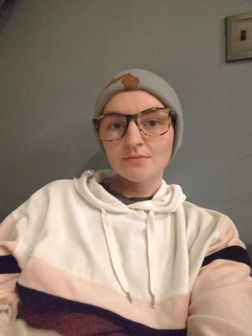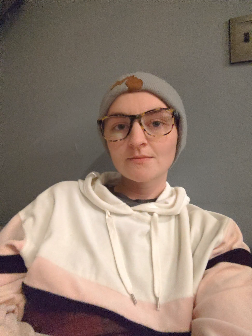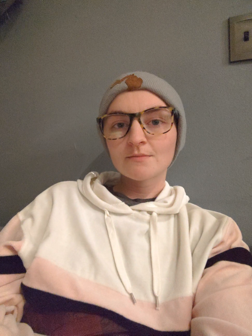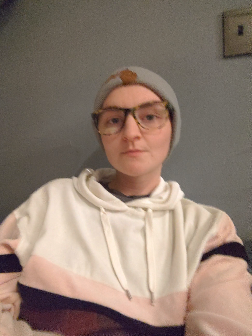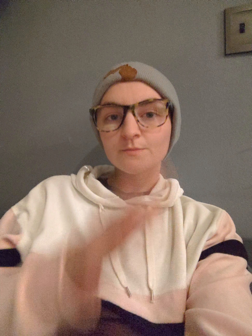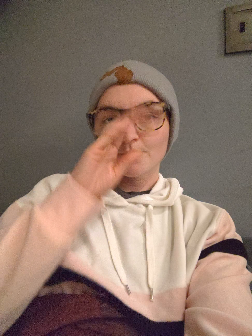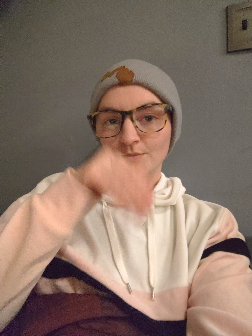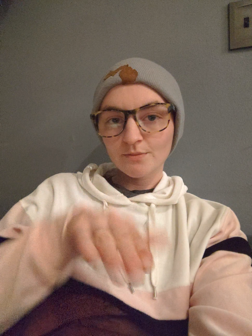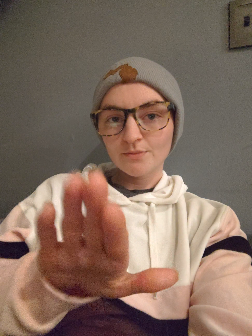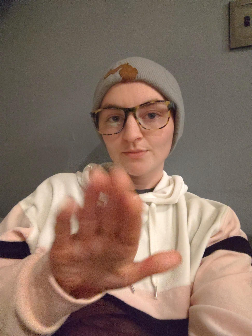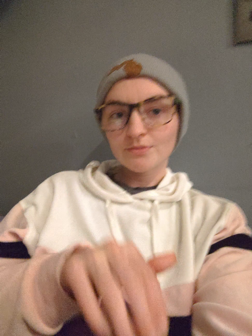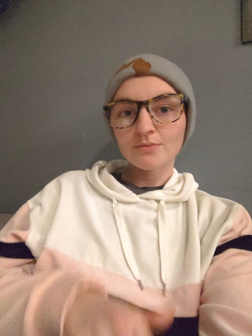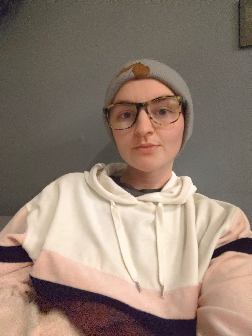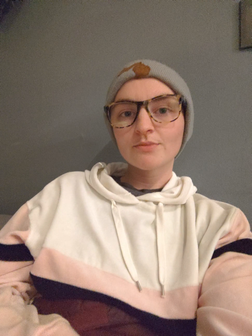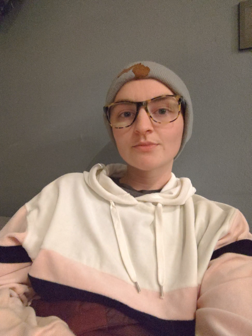elephant